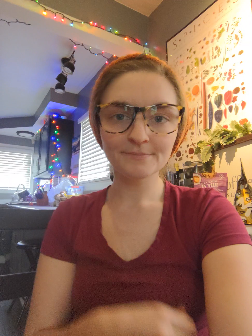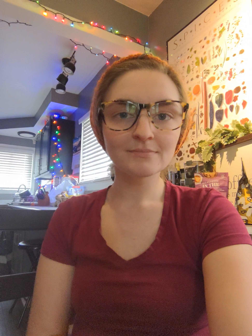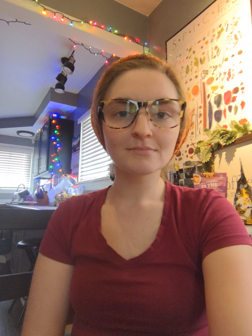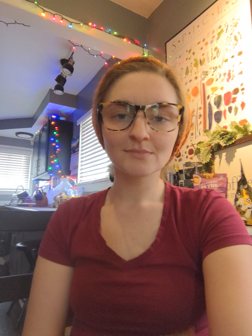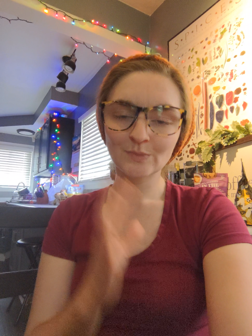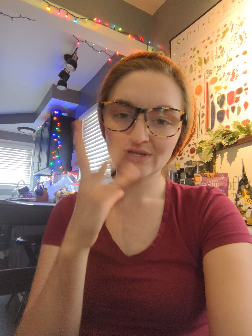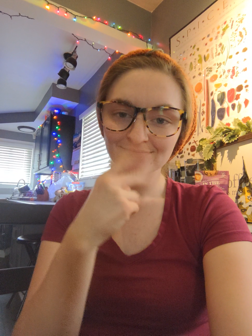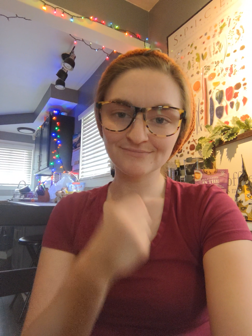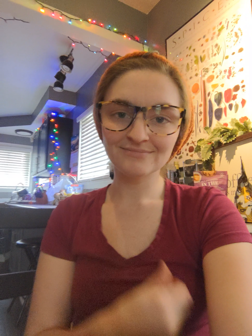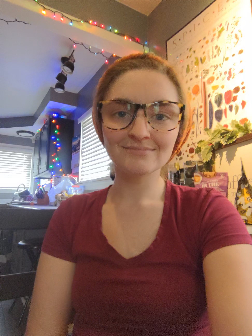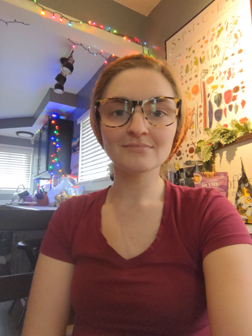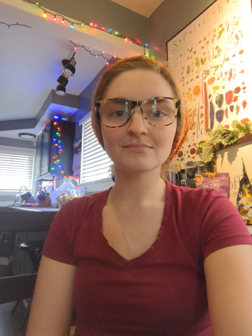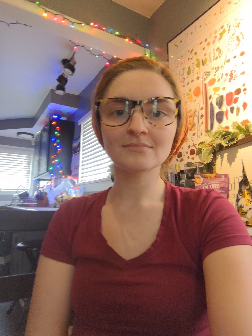pretty